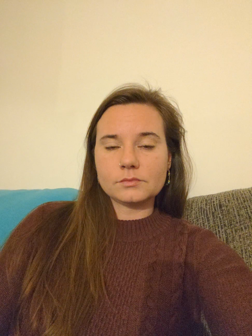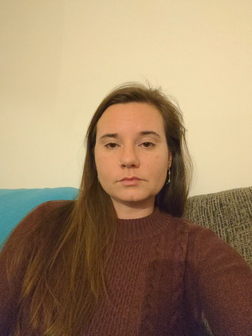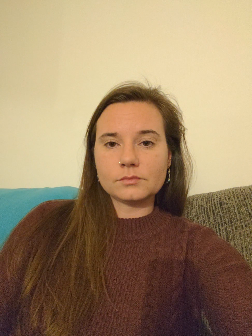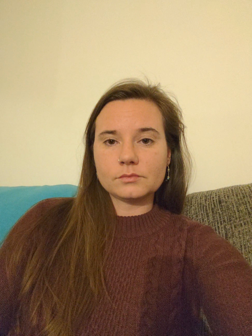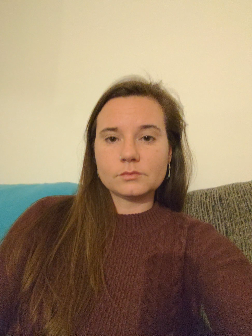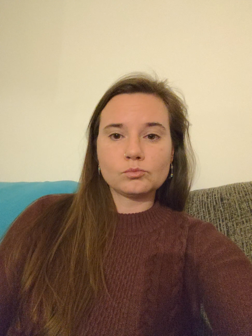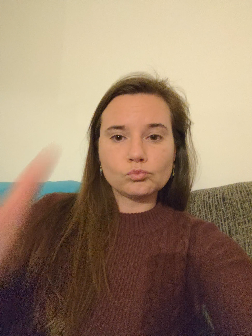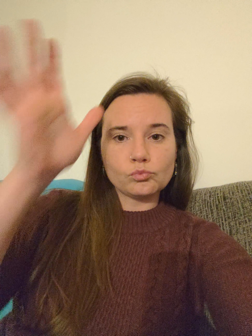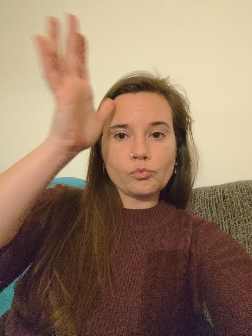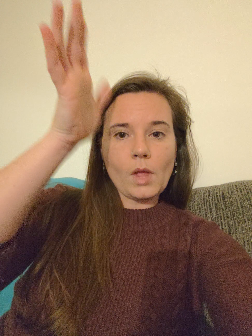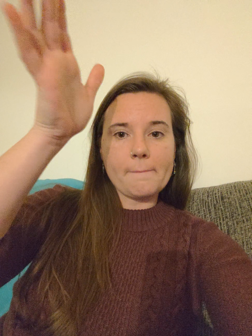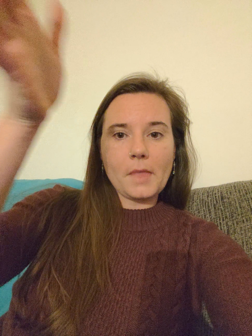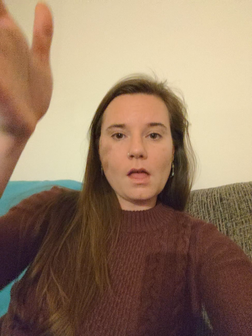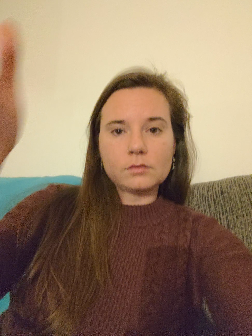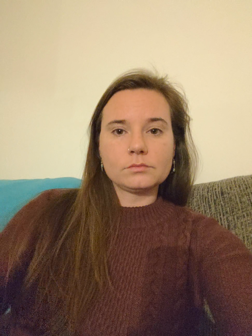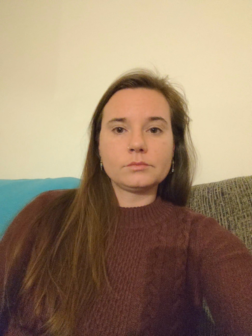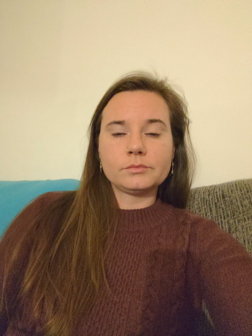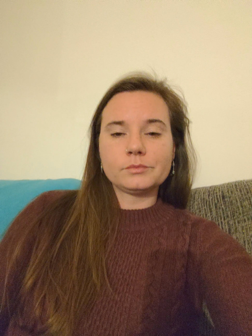grandpa